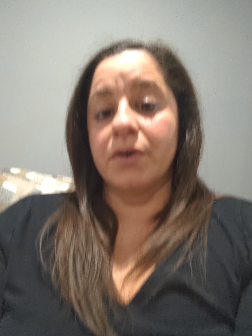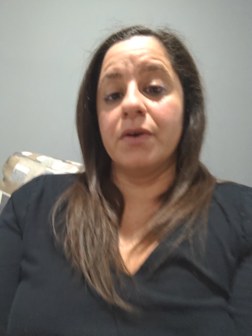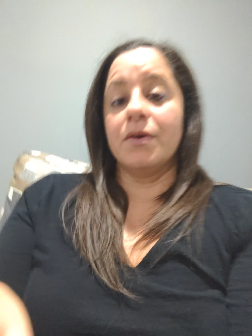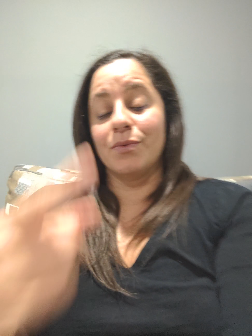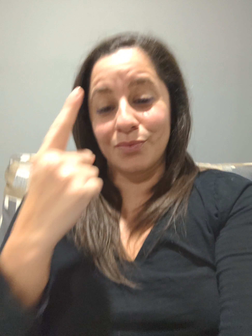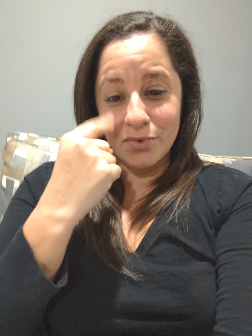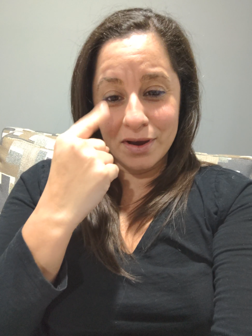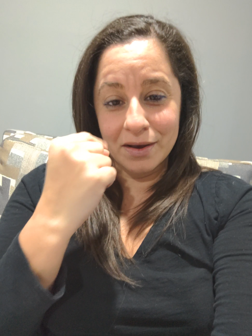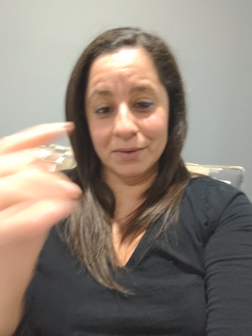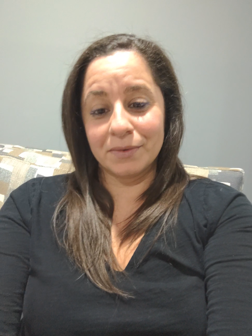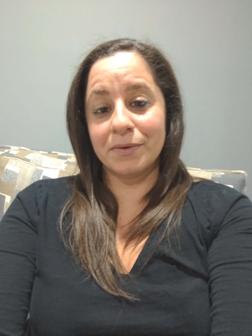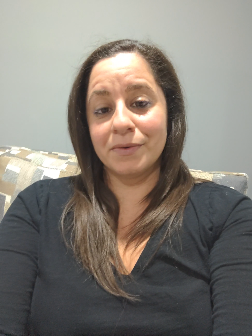cry